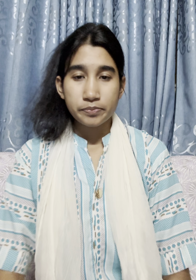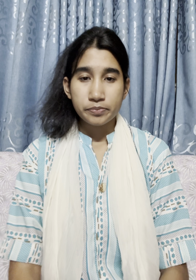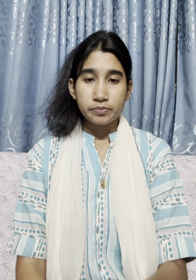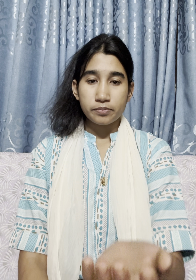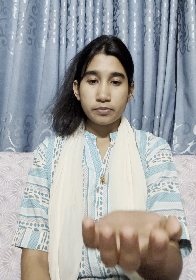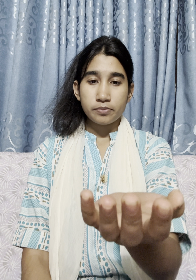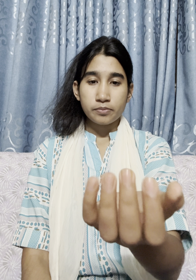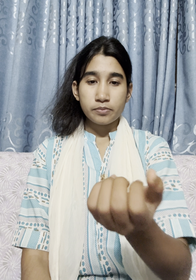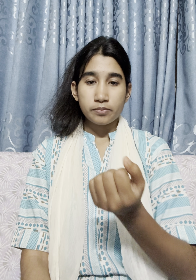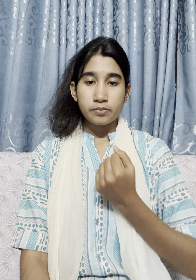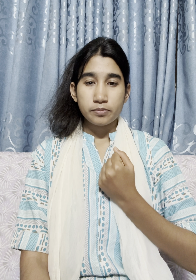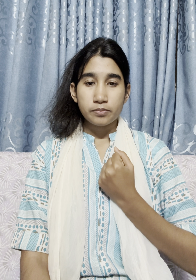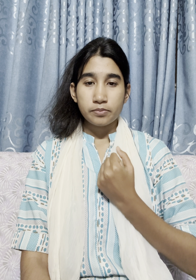দাও